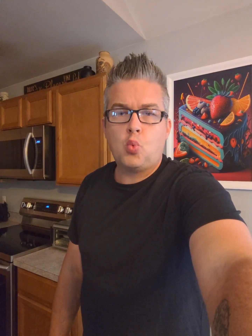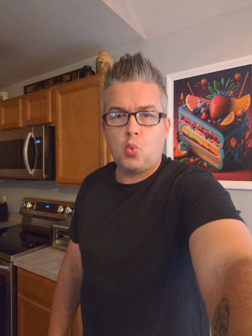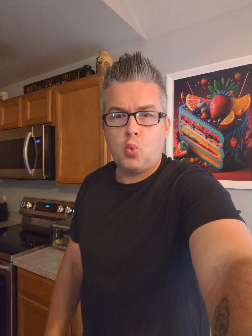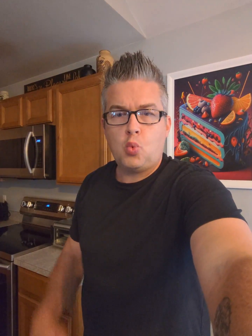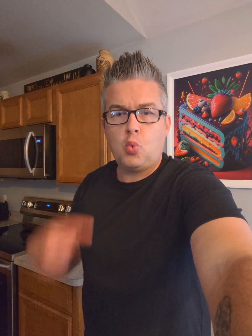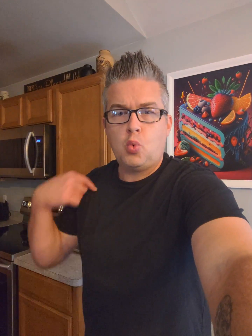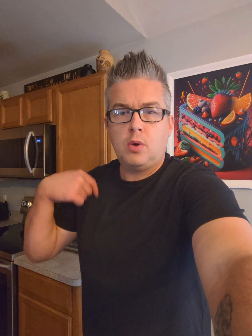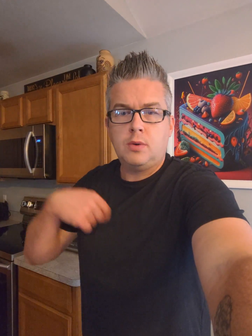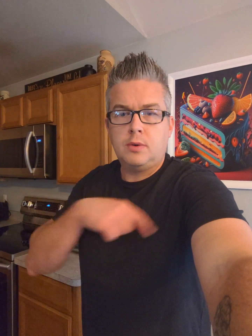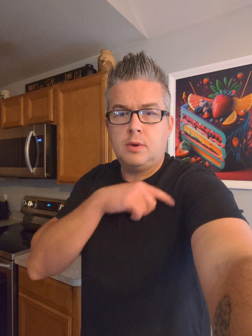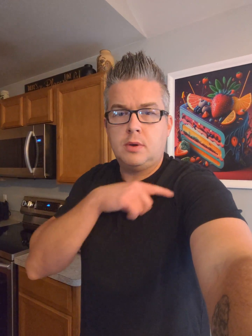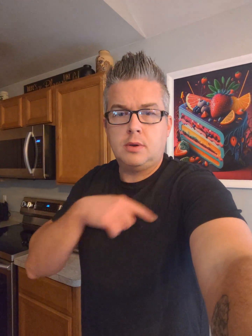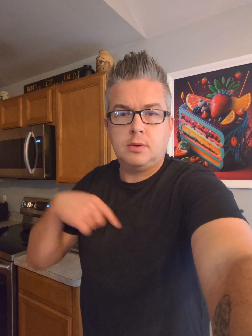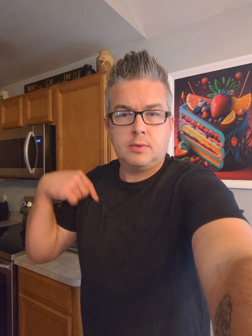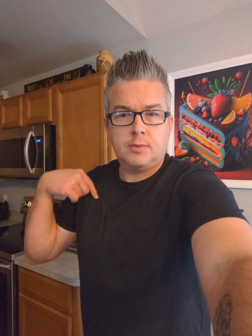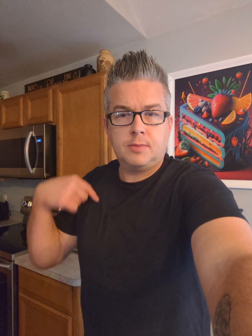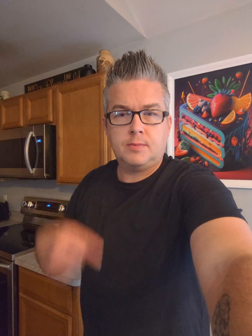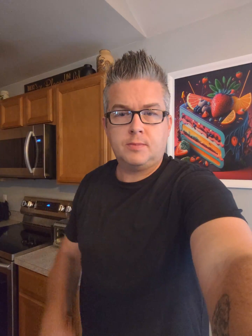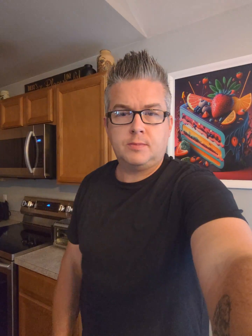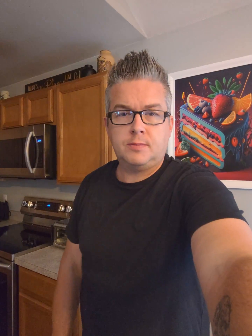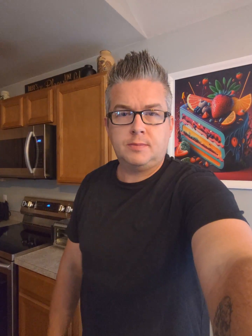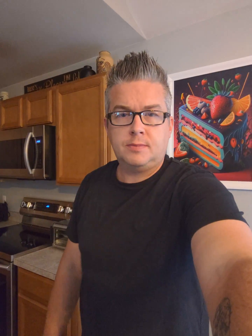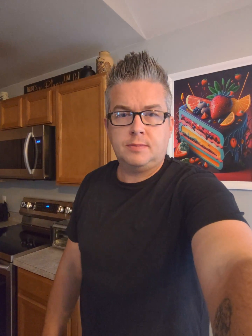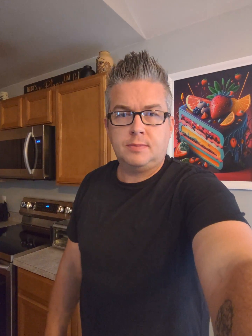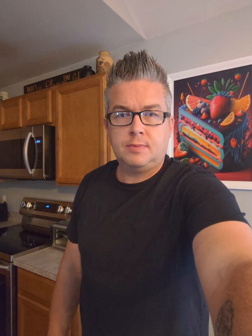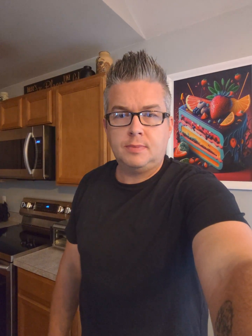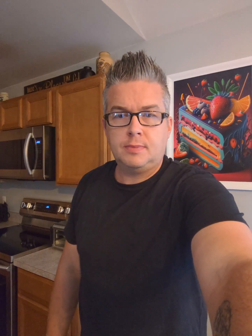bib